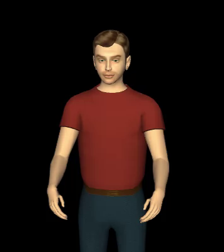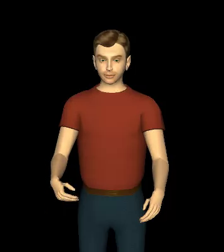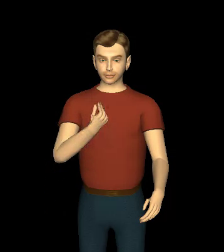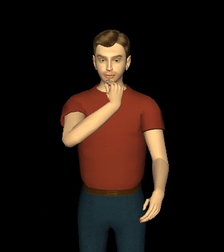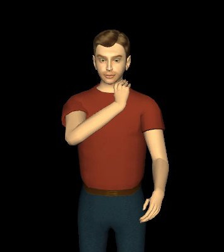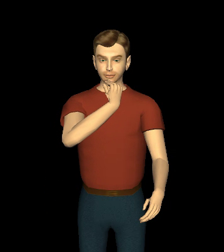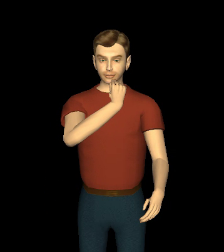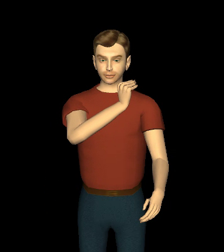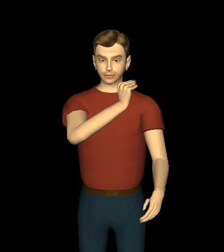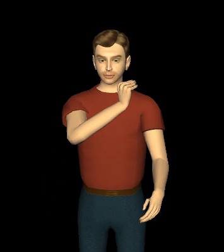شتاء